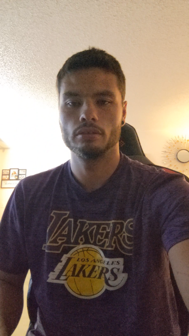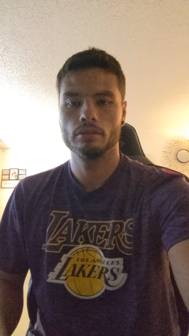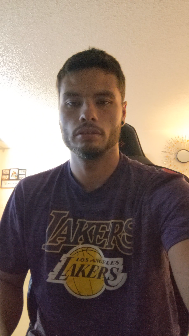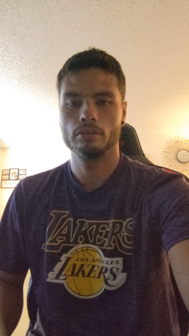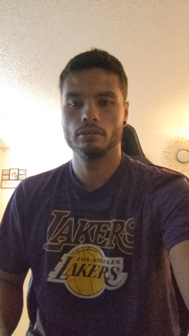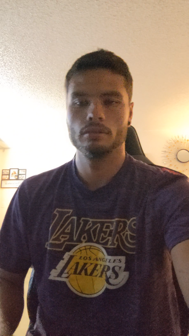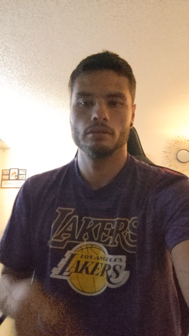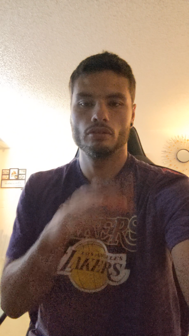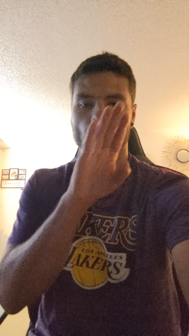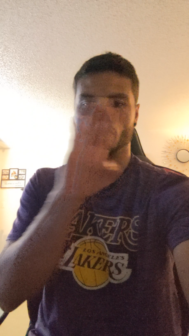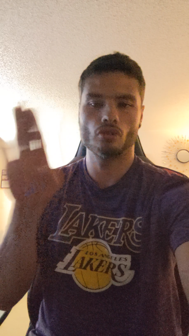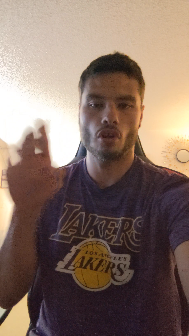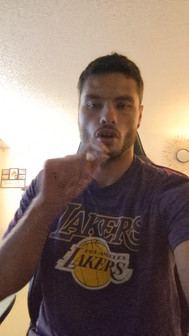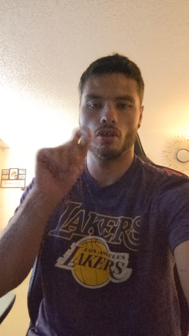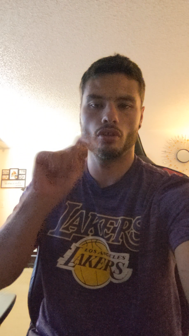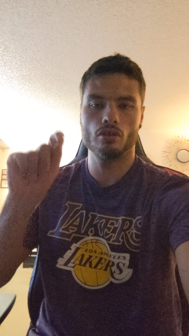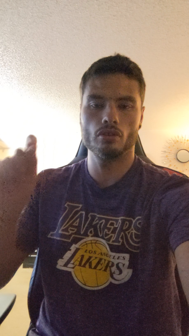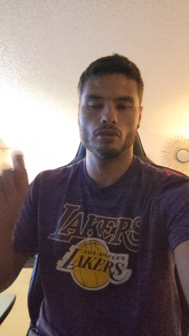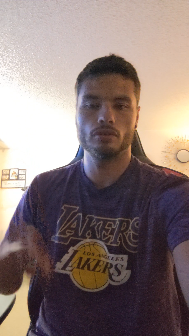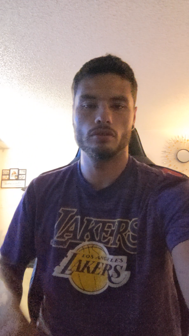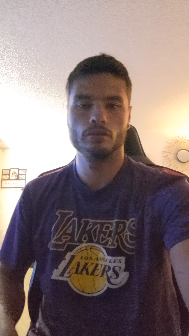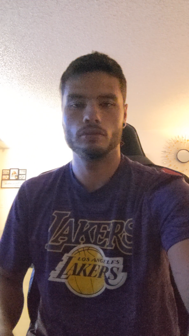chalk